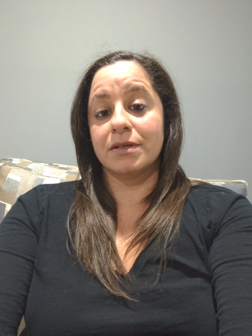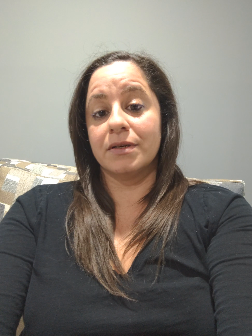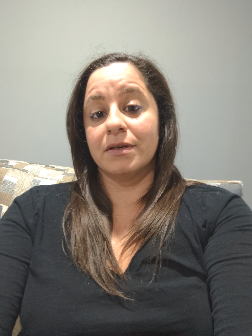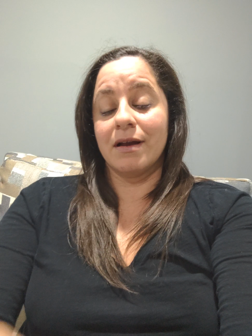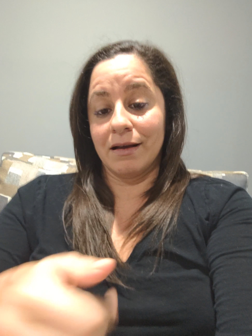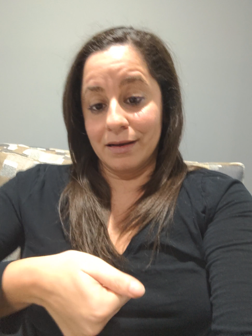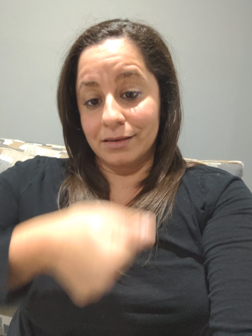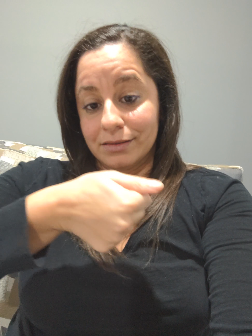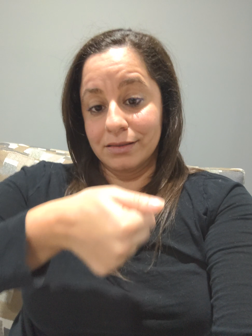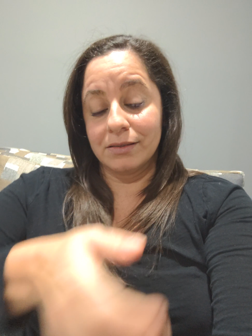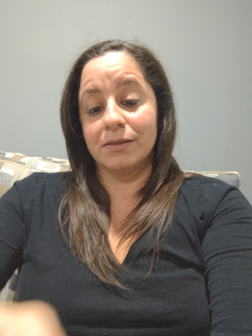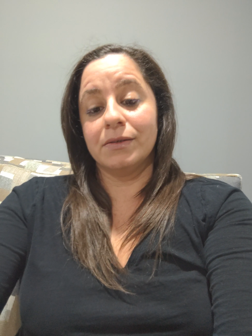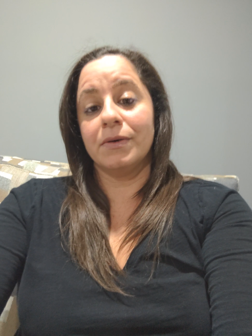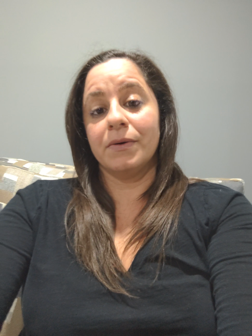hide